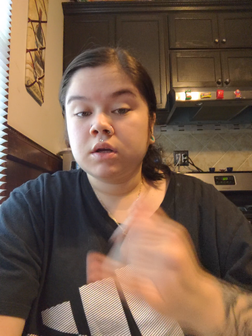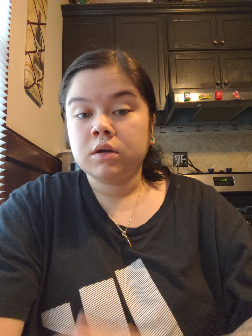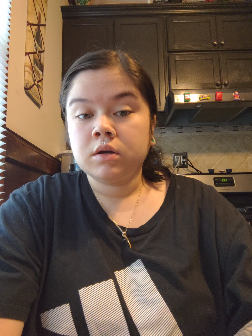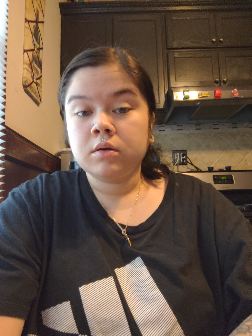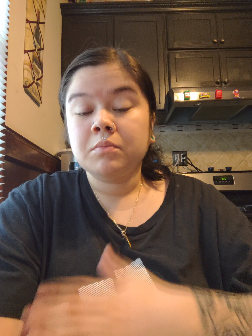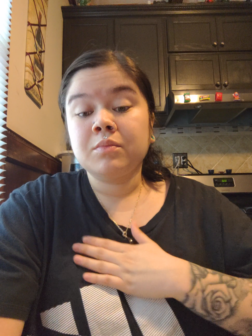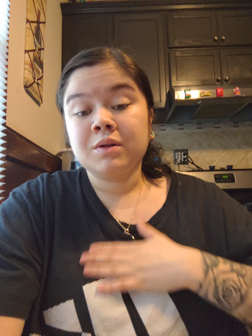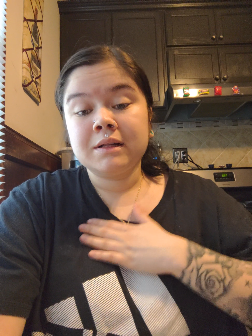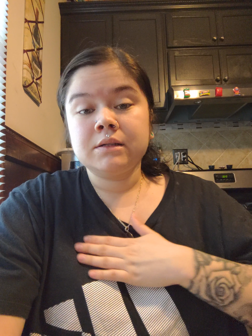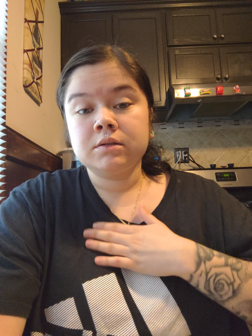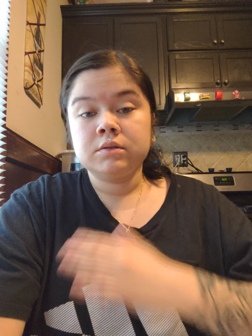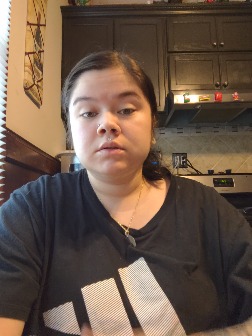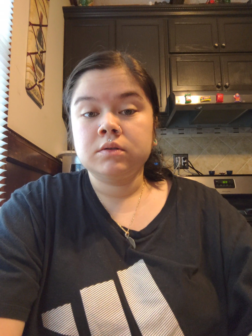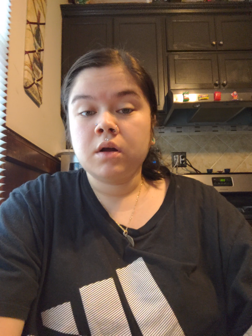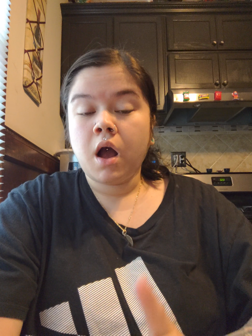please